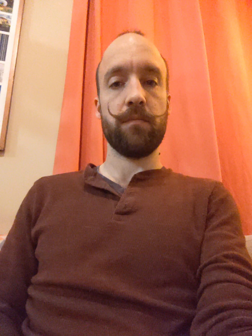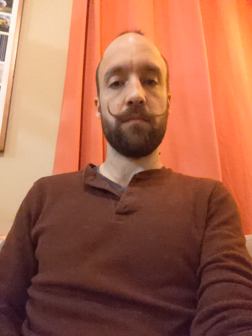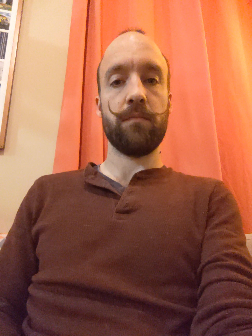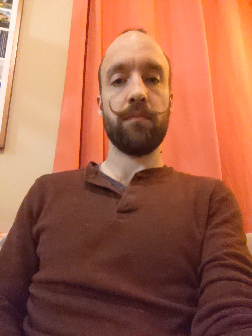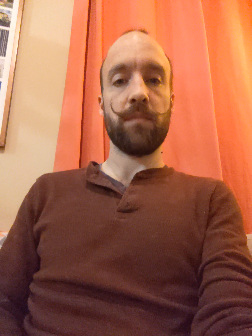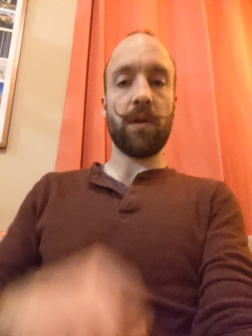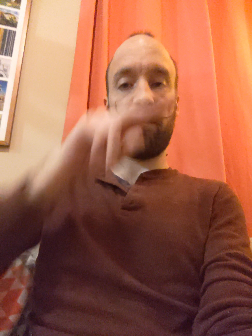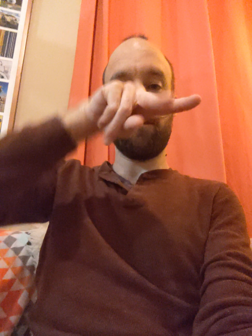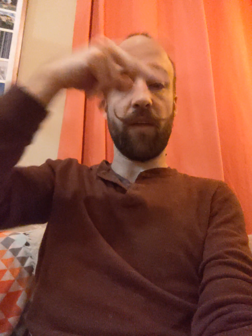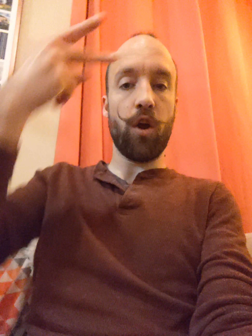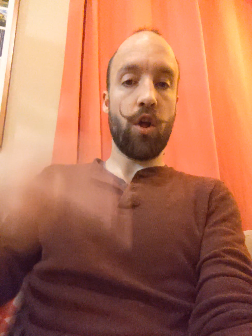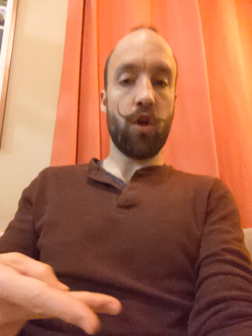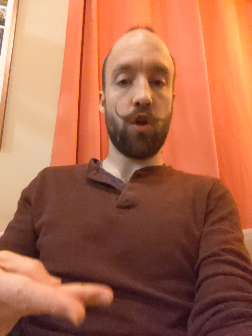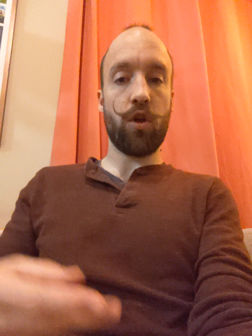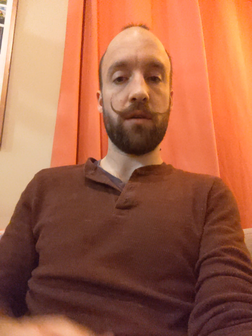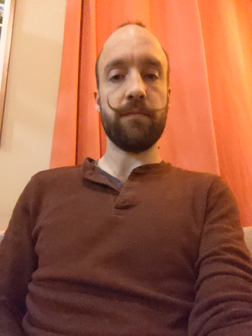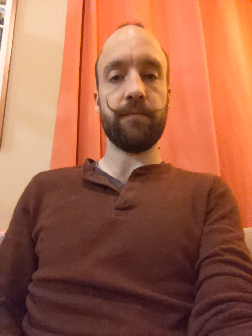fall